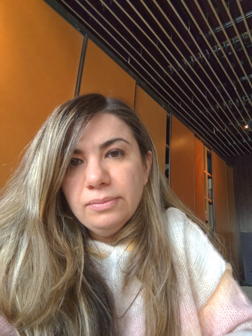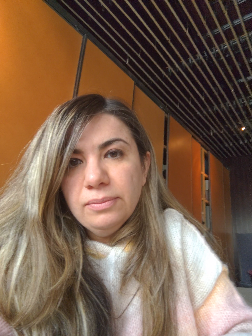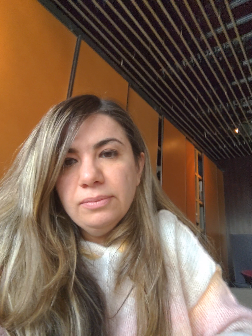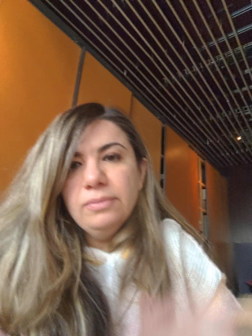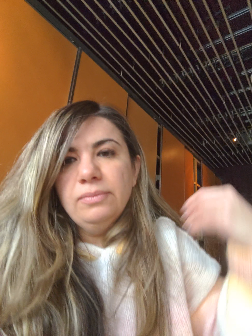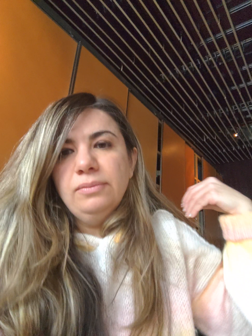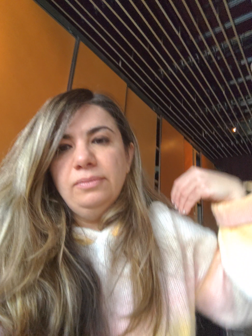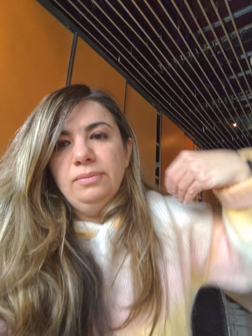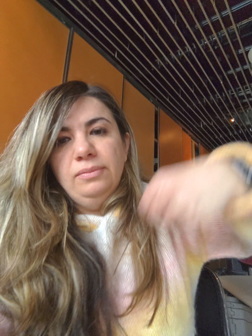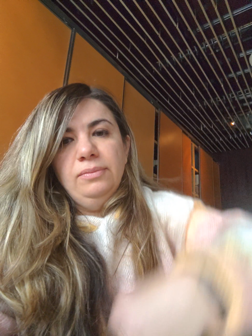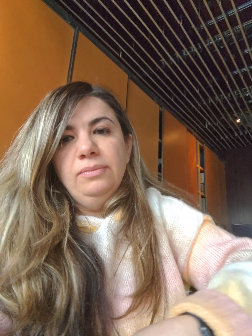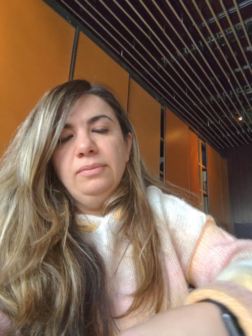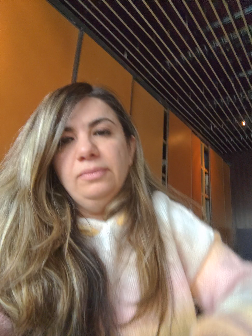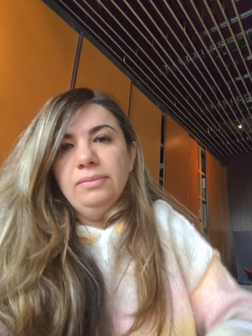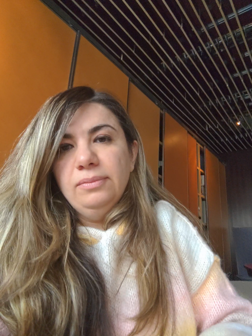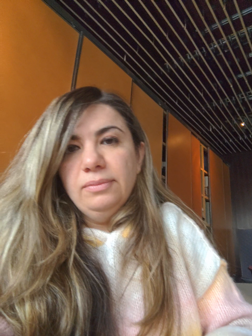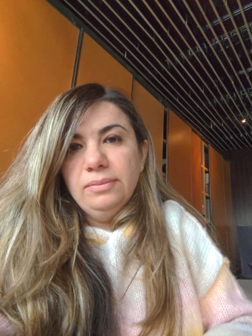jacket